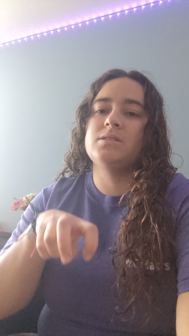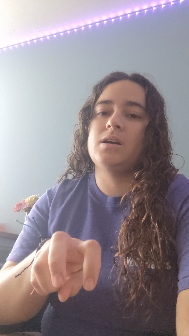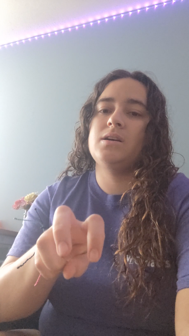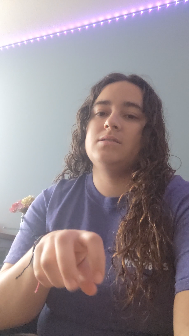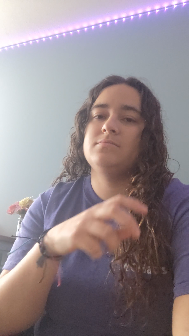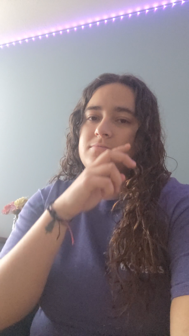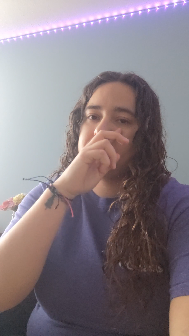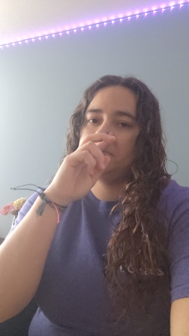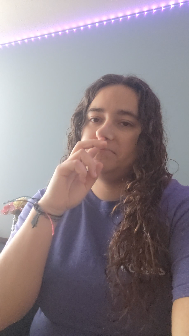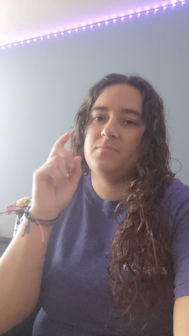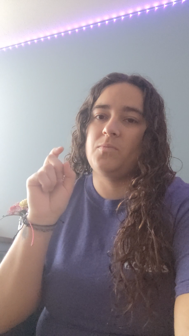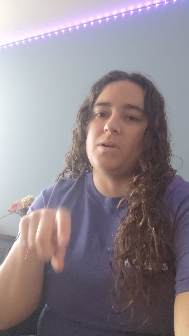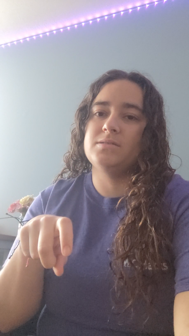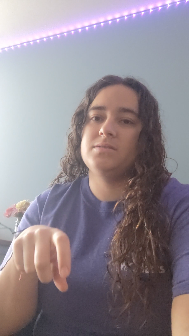must